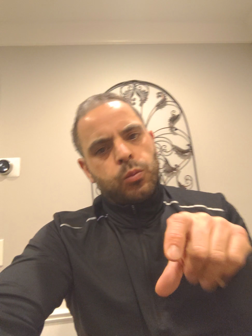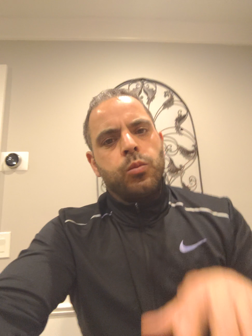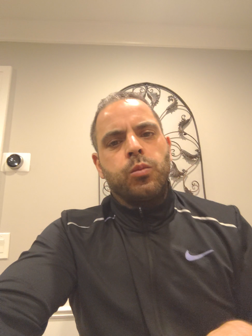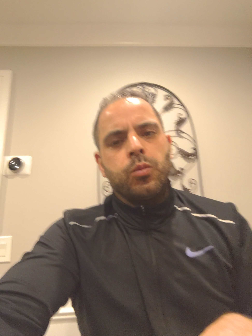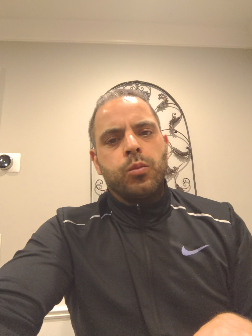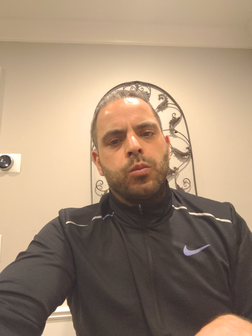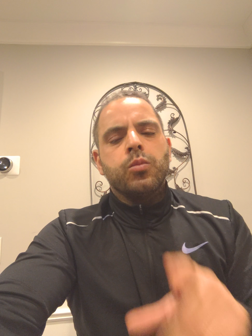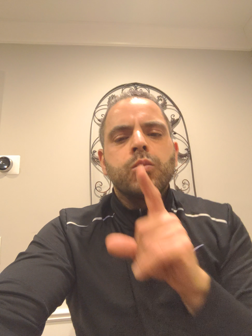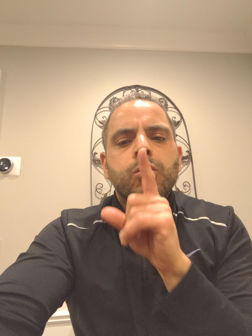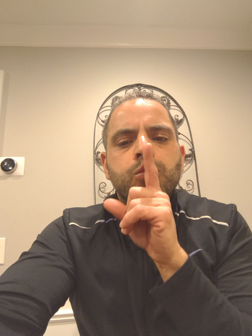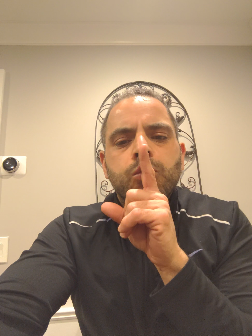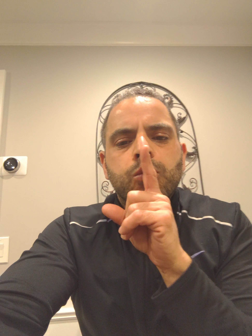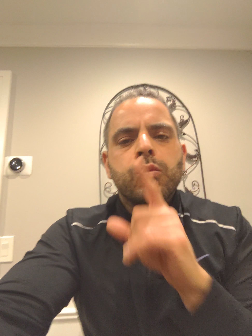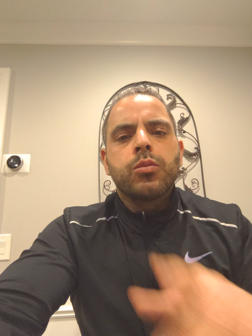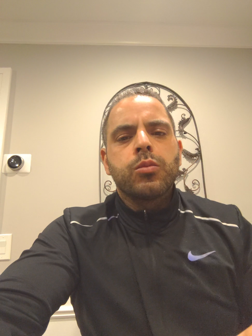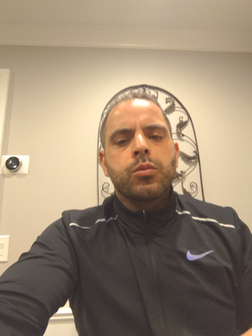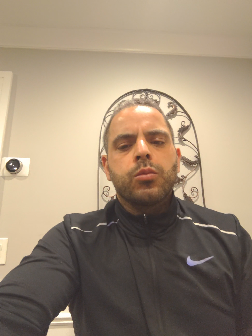shhh